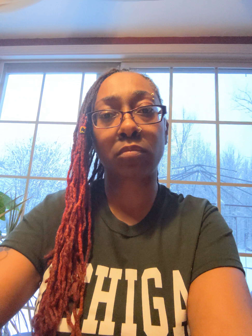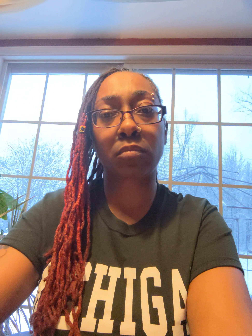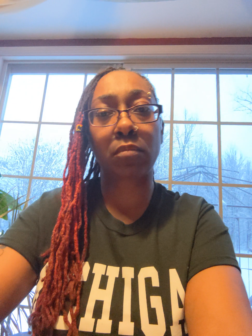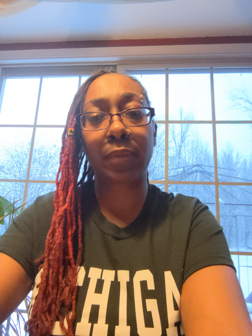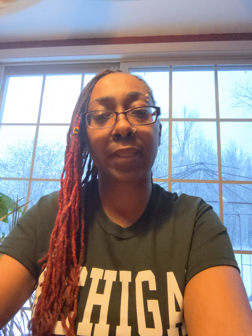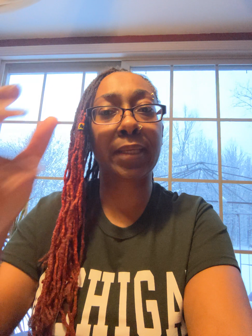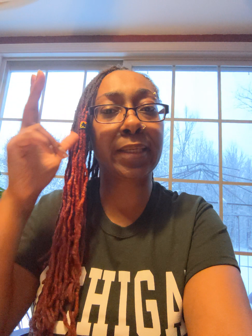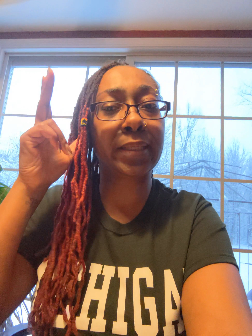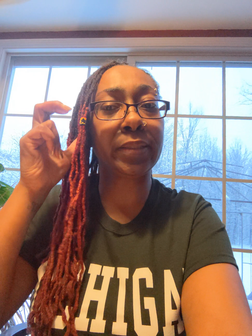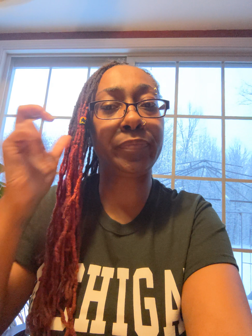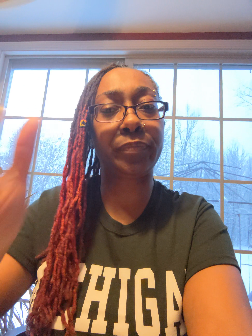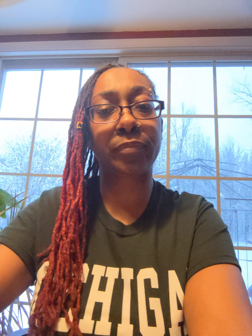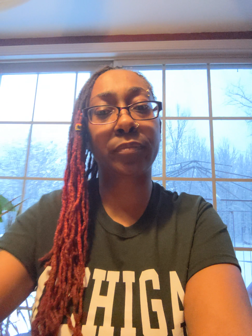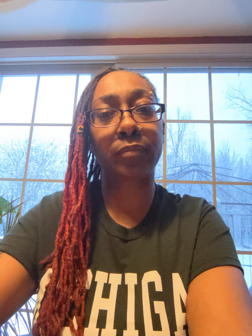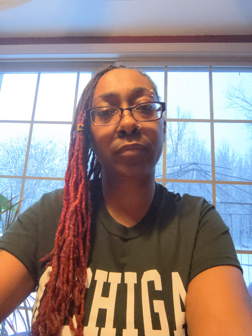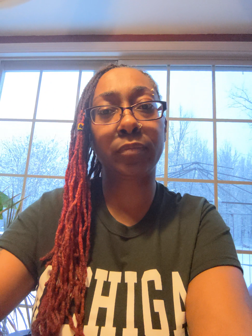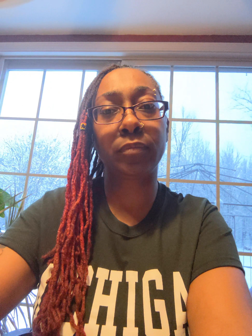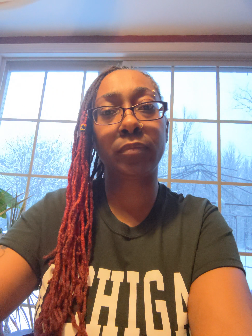hear